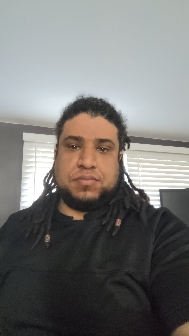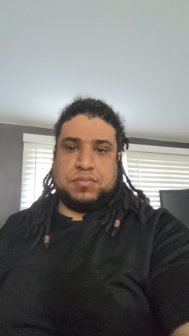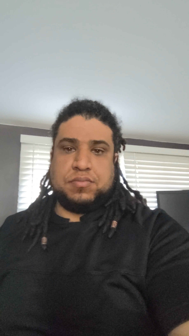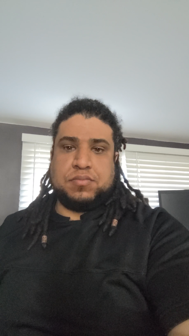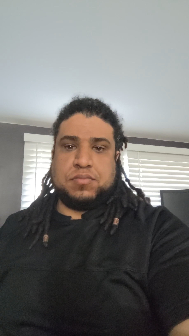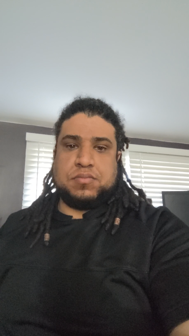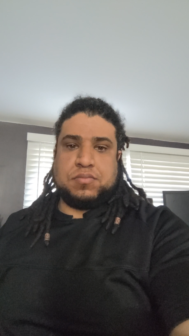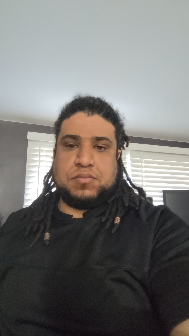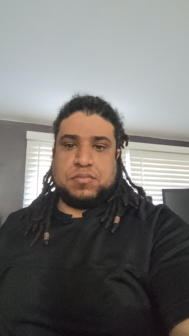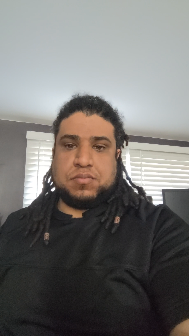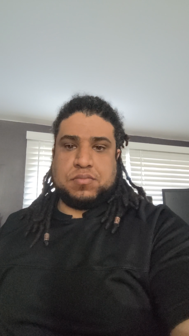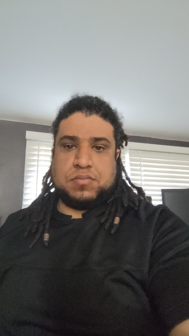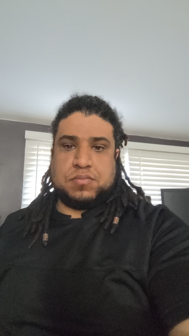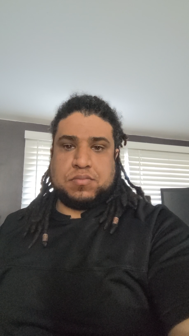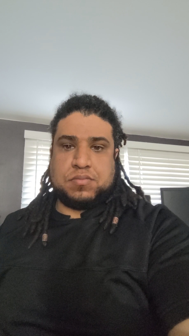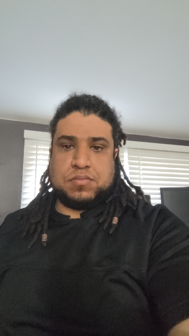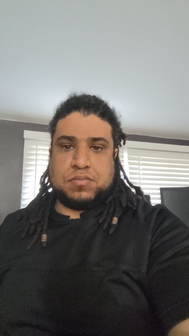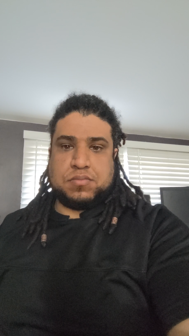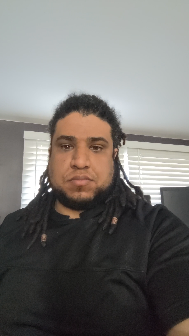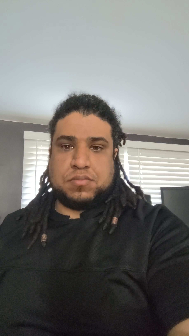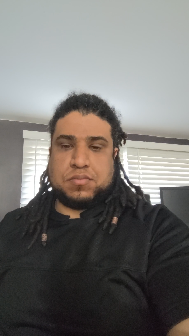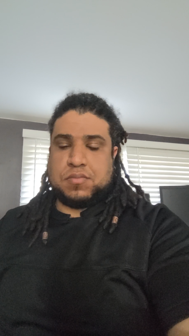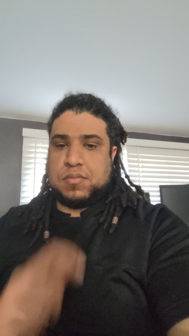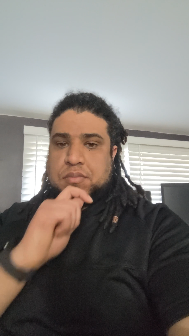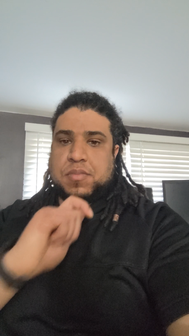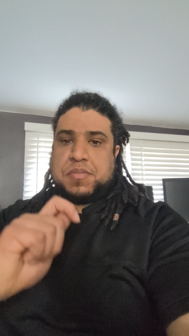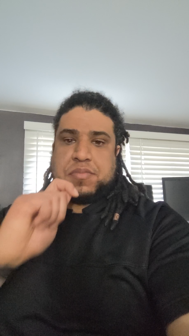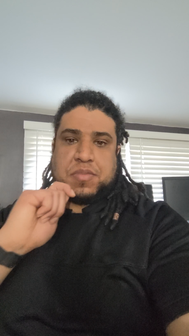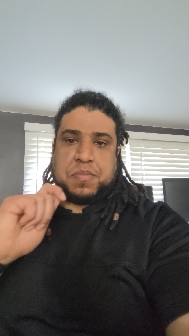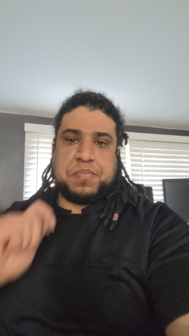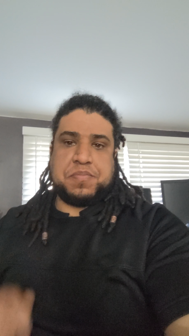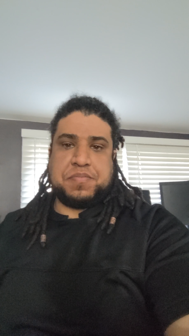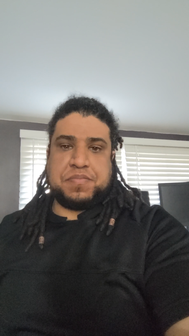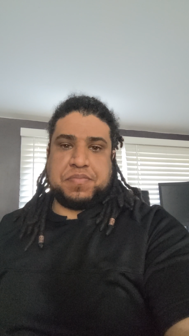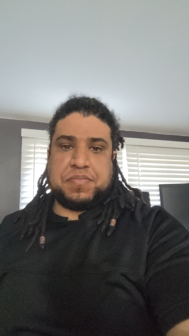popsicle